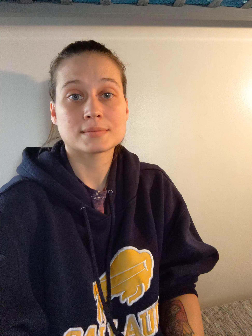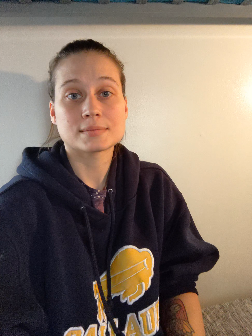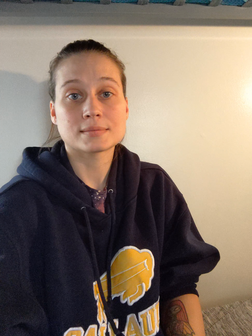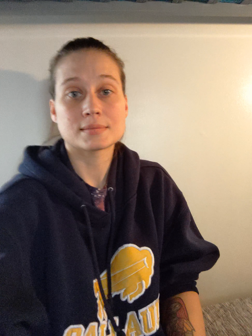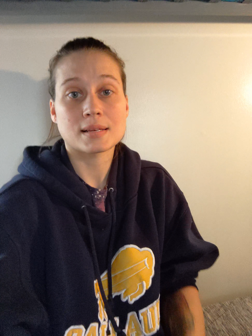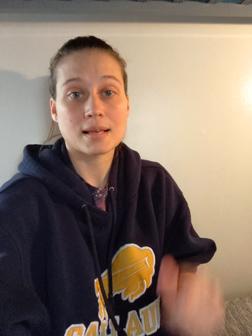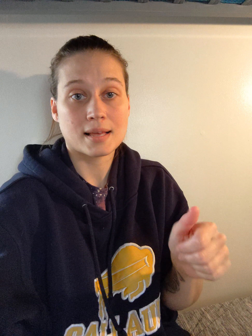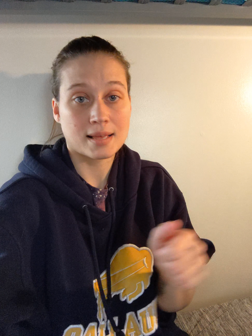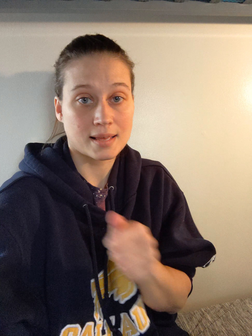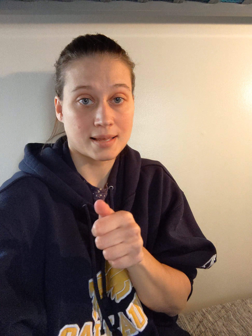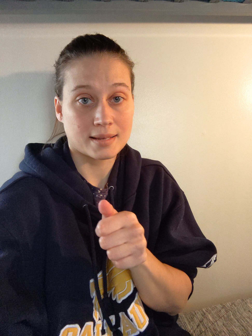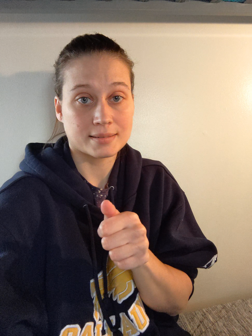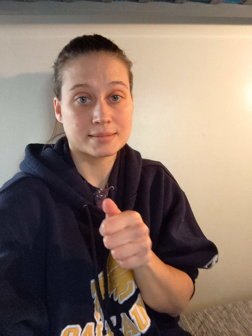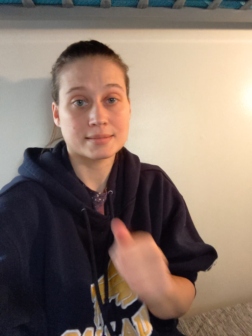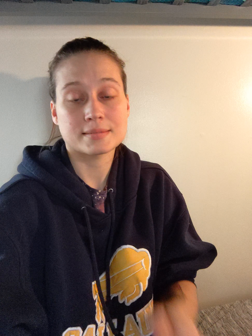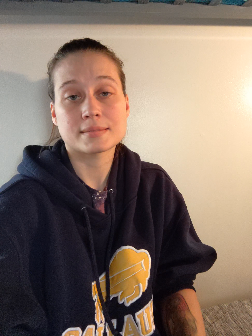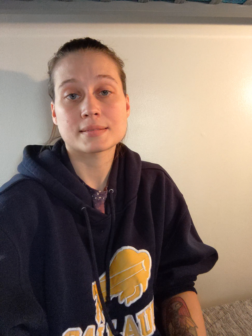hide